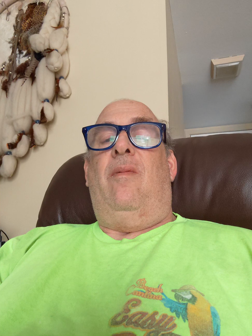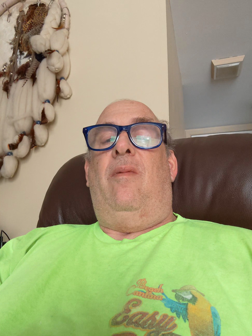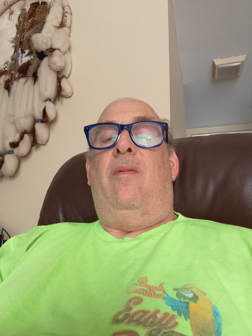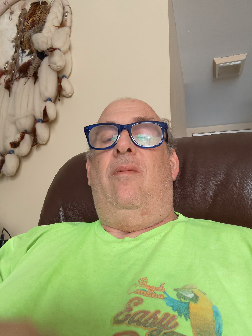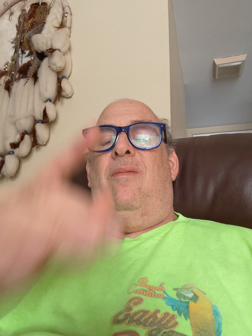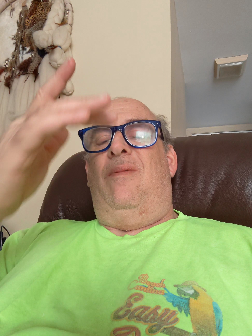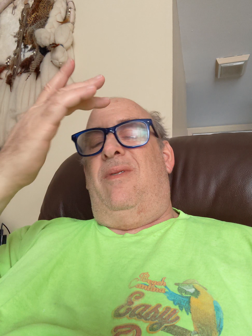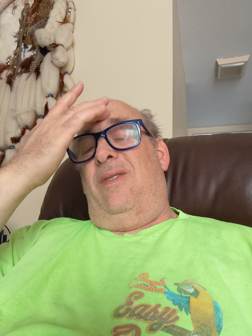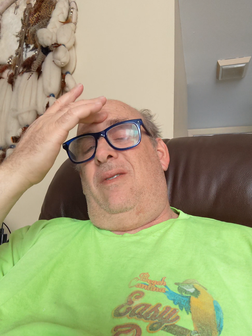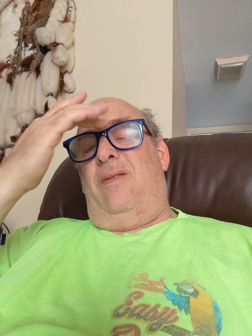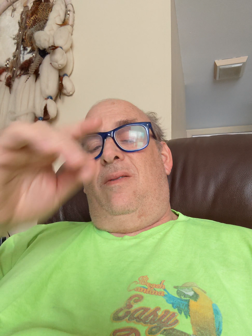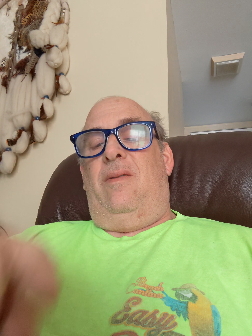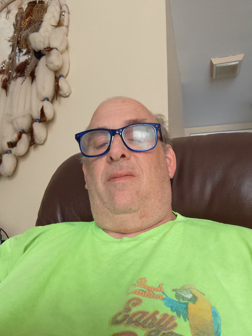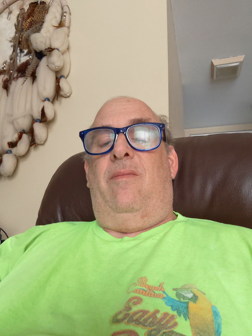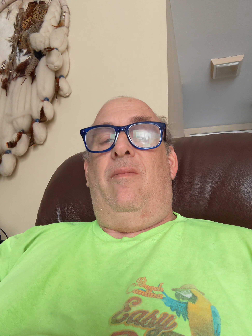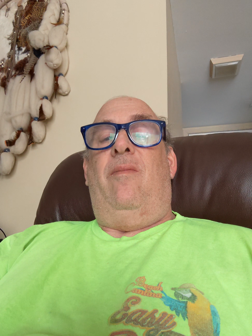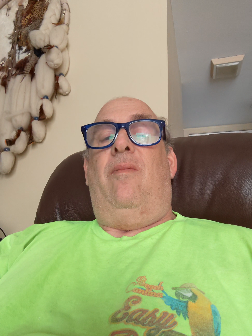sick